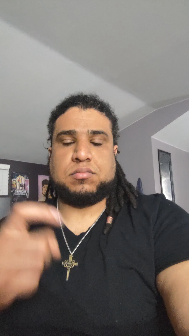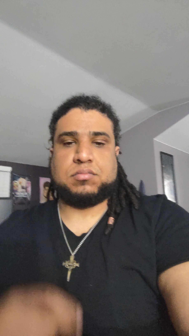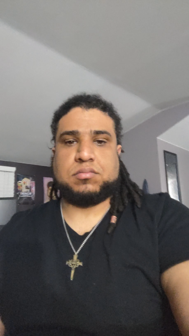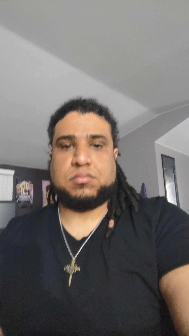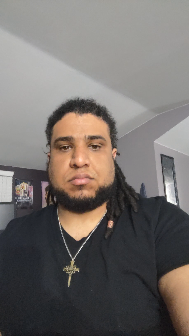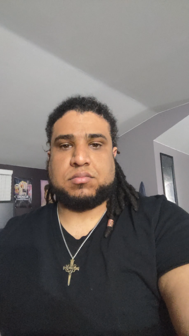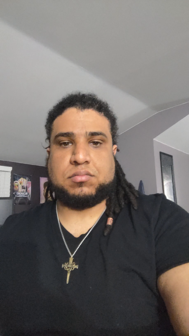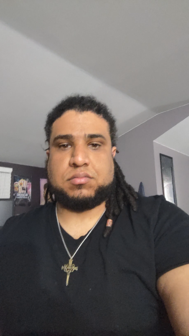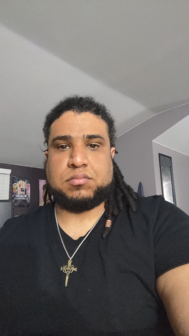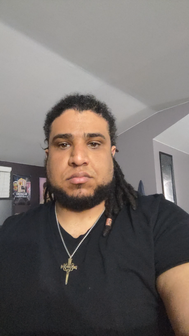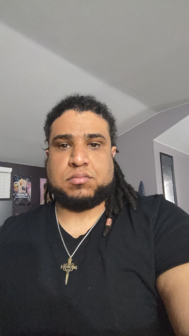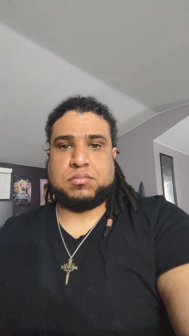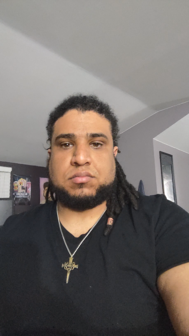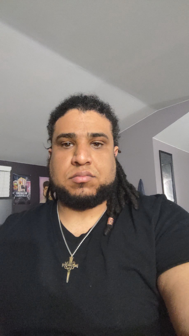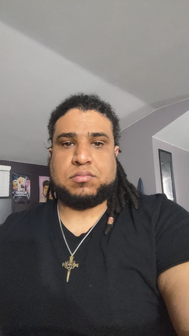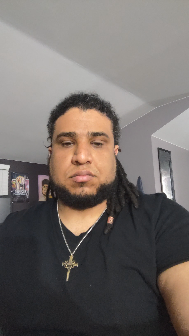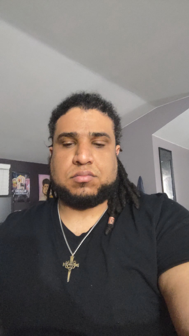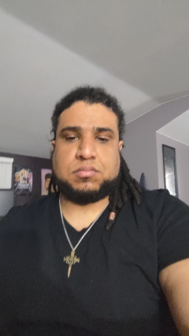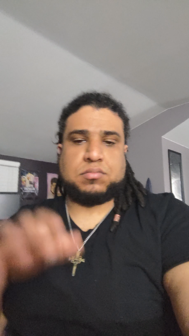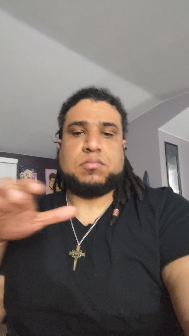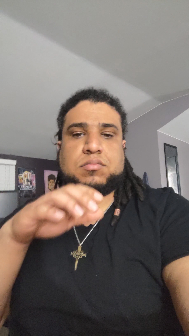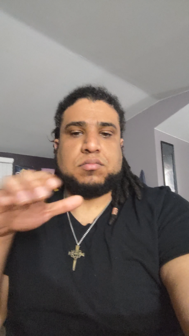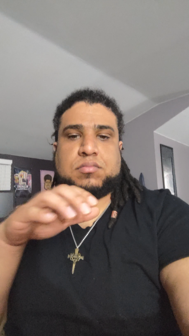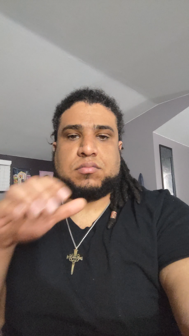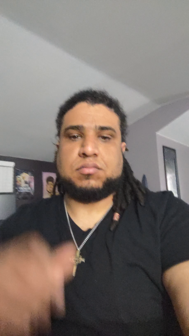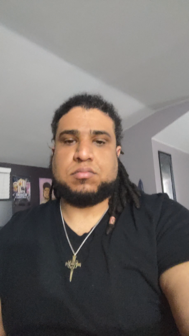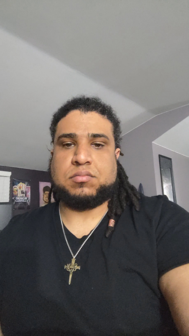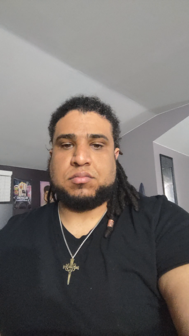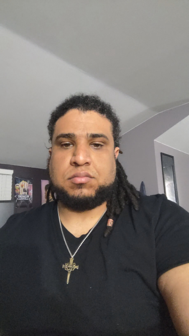does